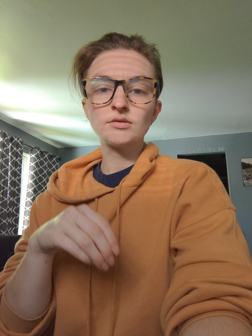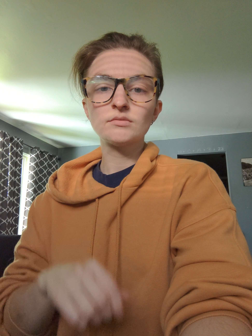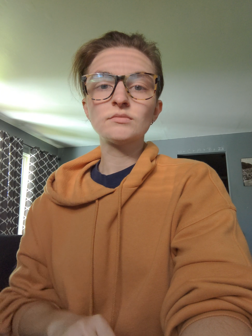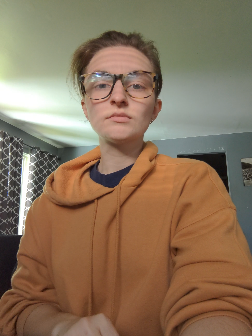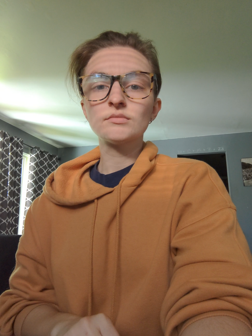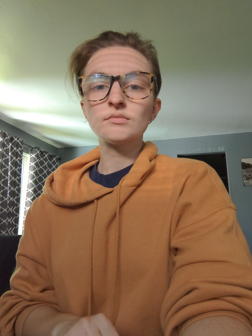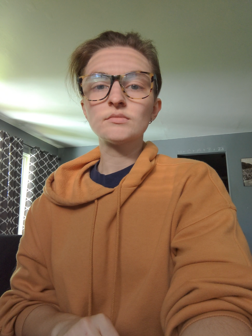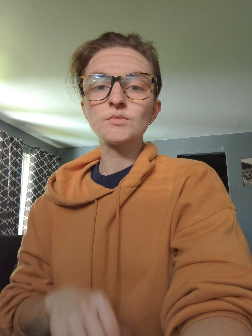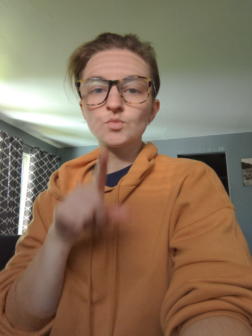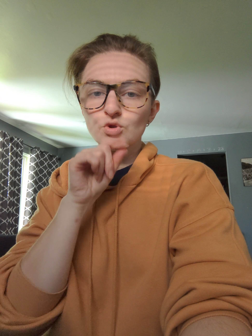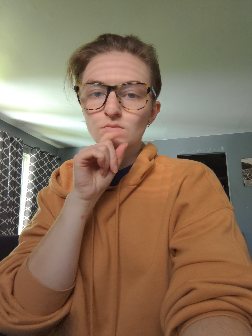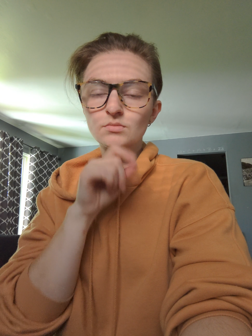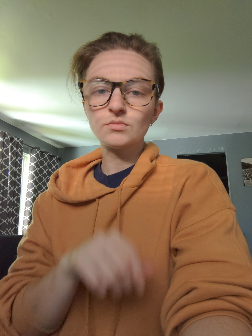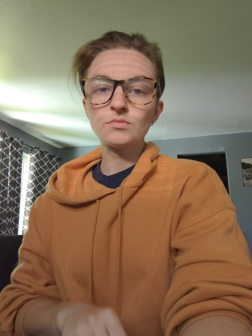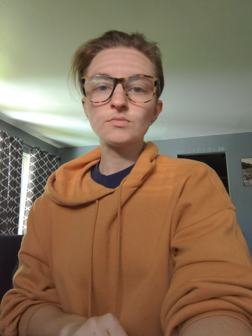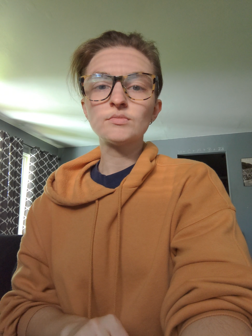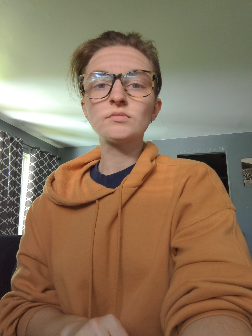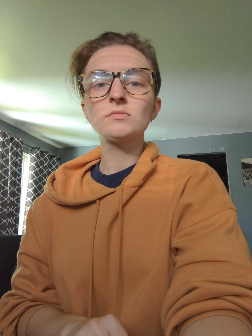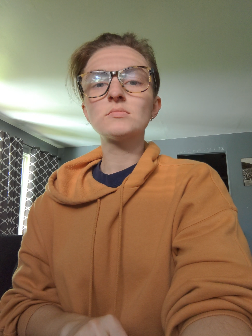chicken